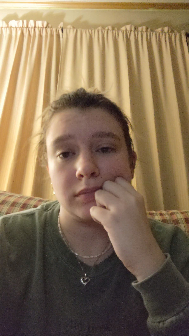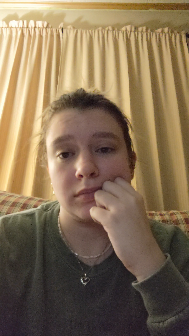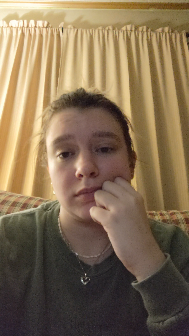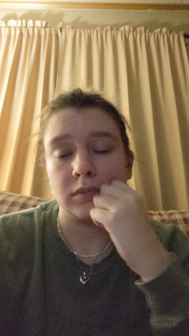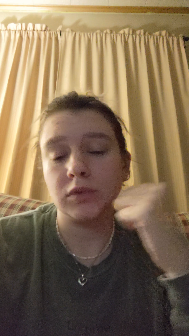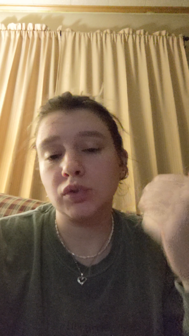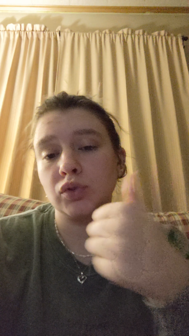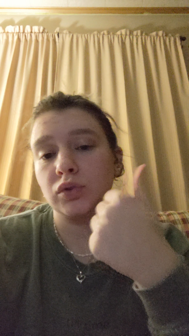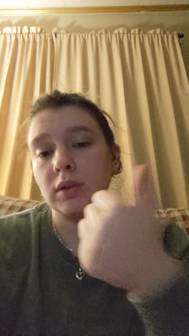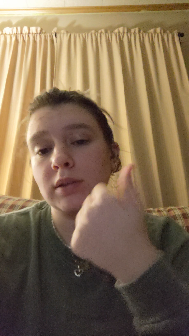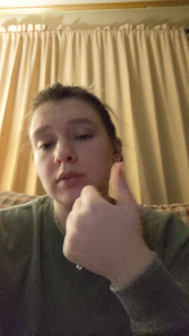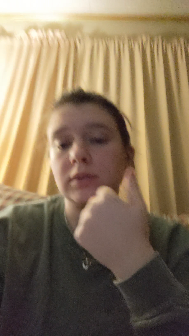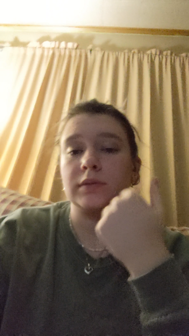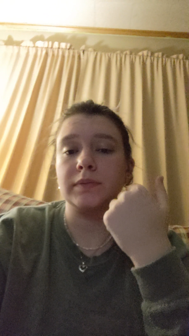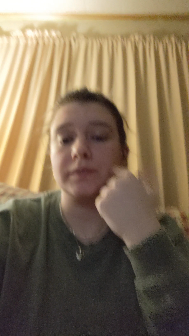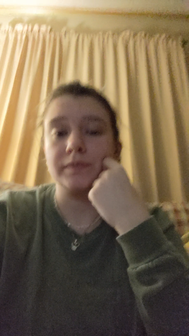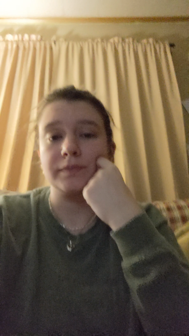chase